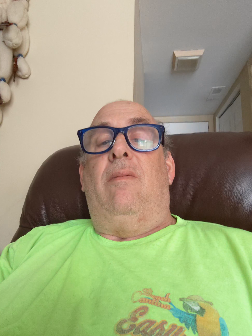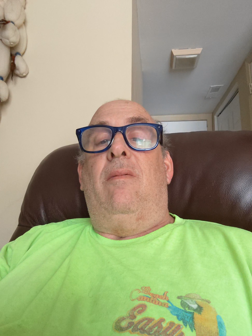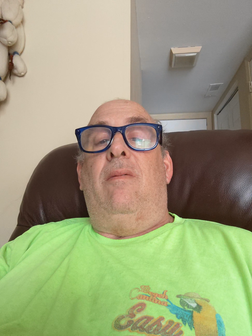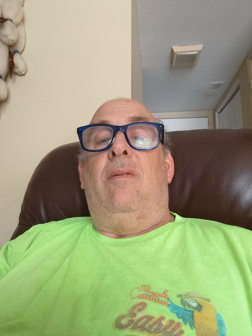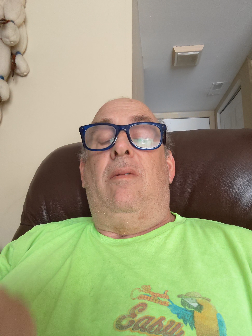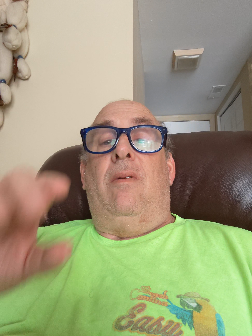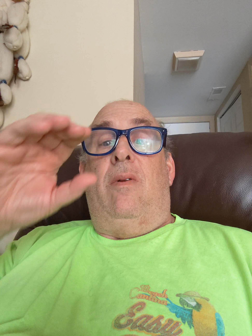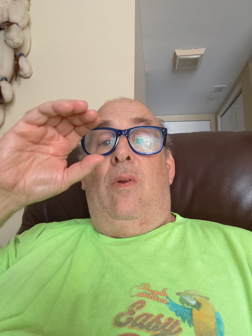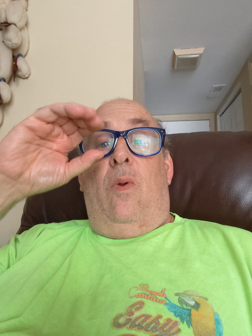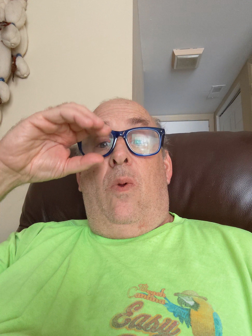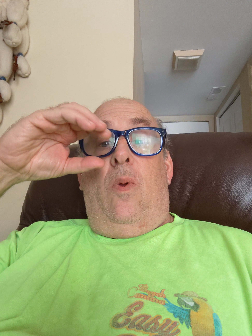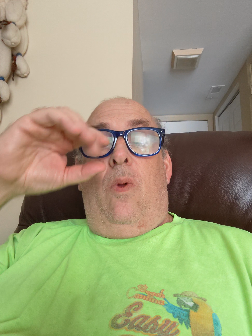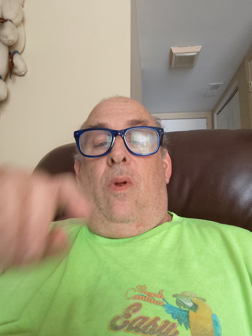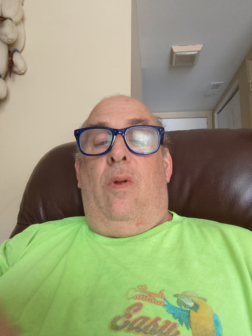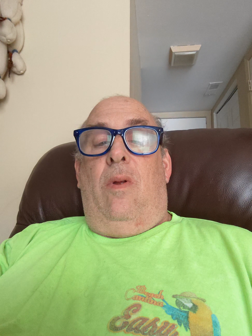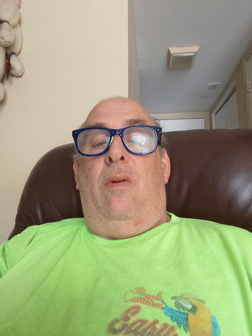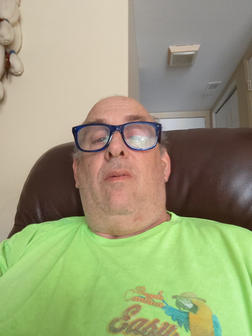owl